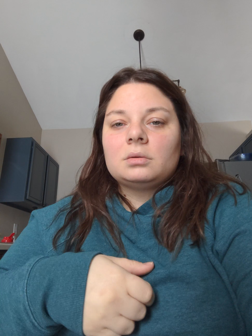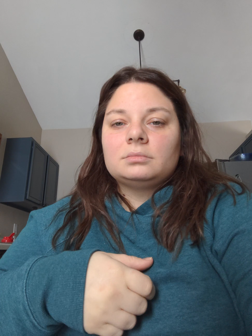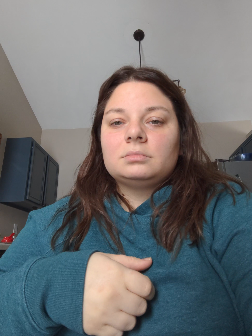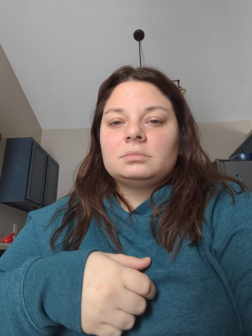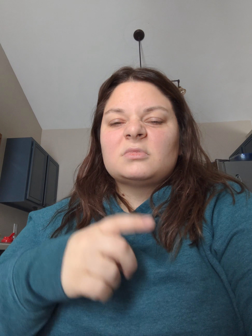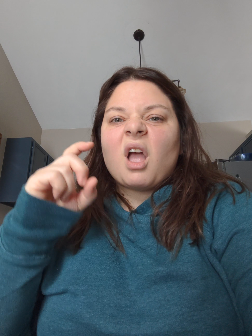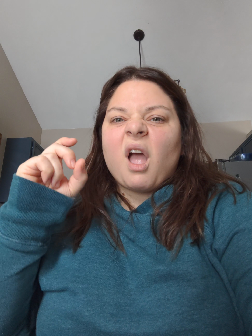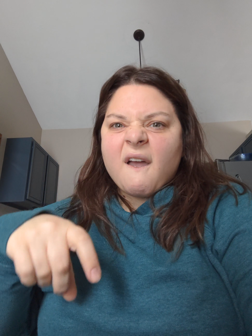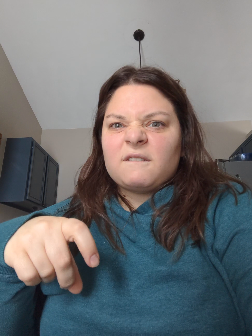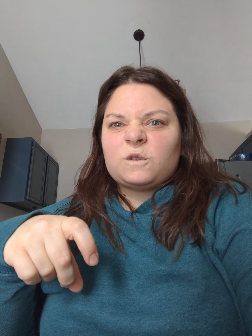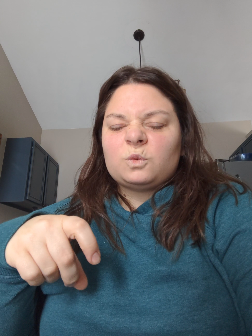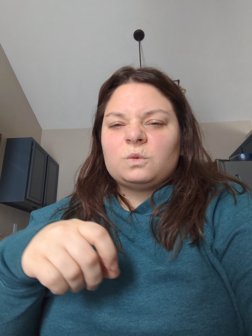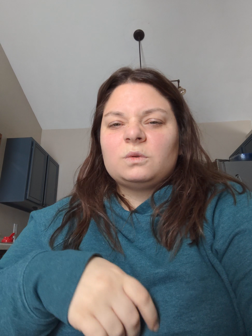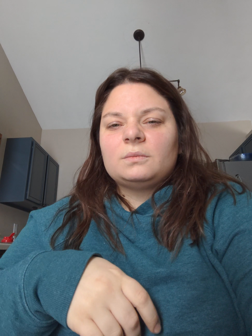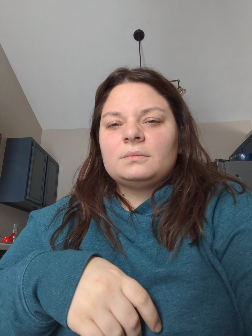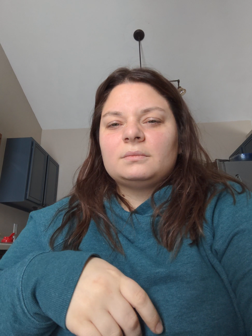have to